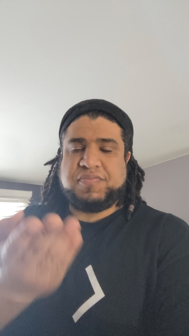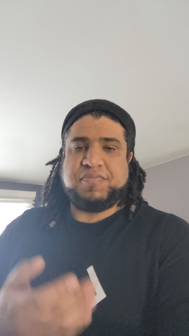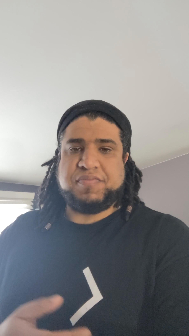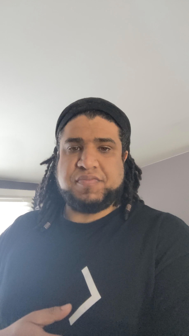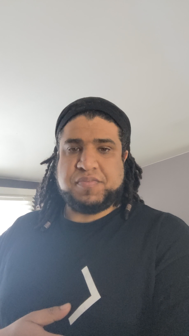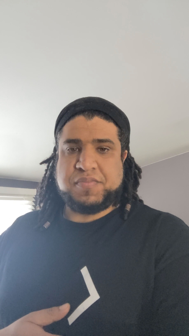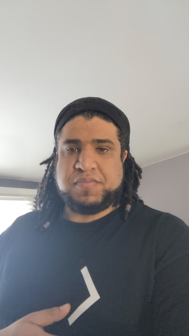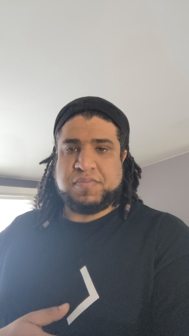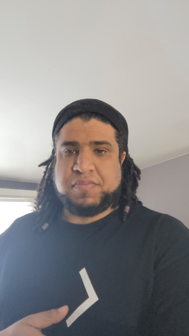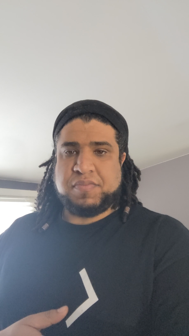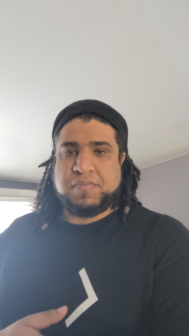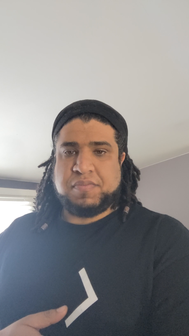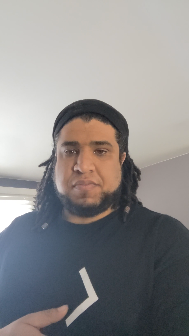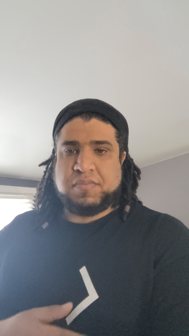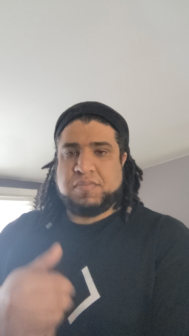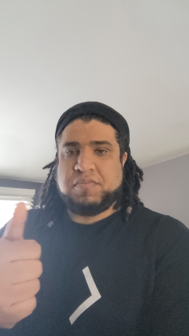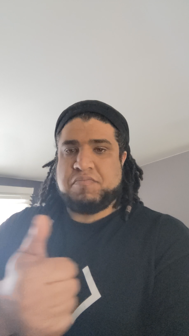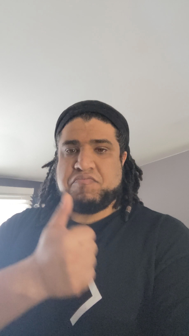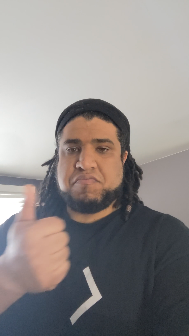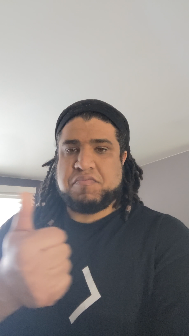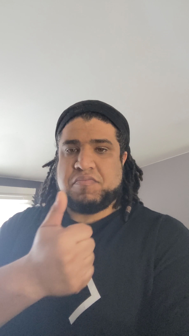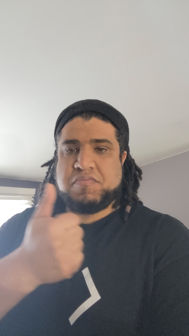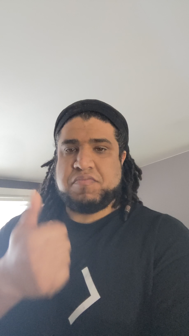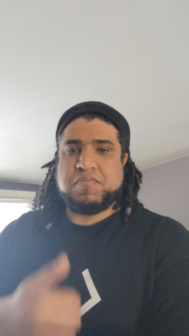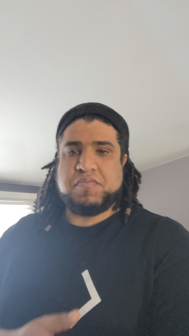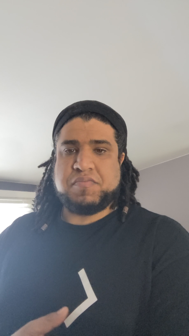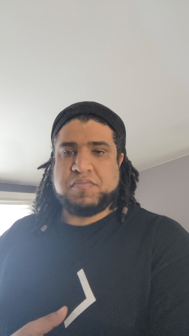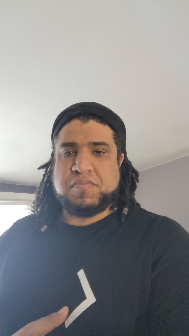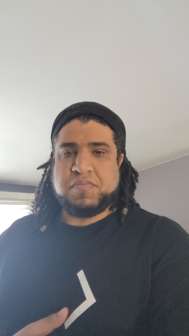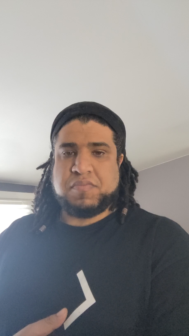basement